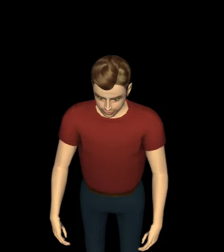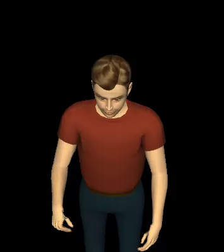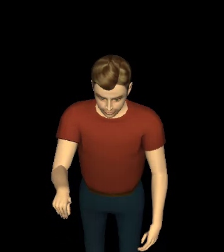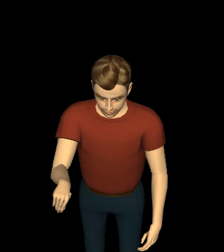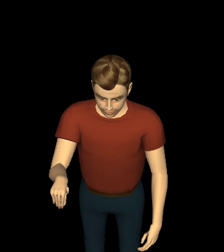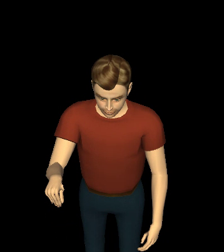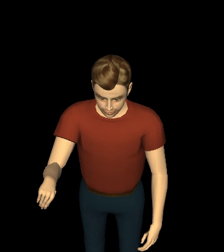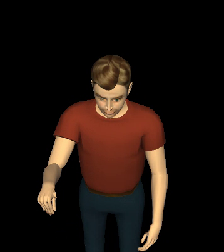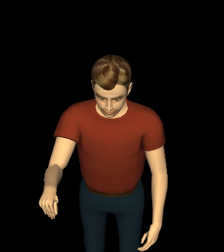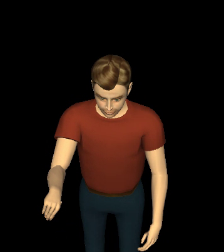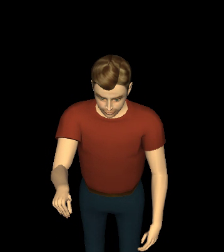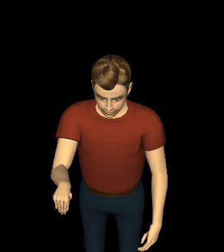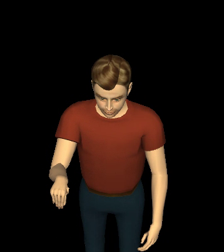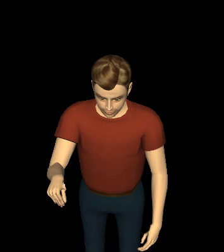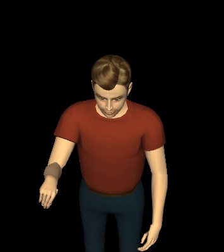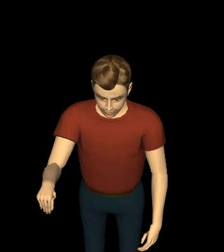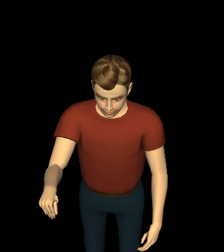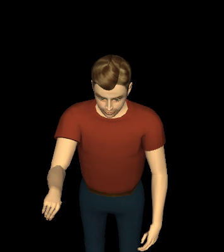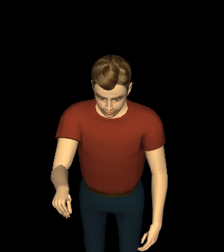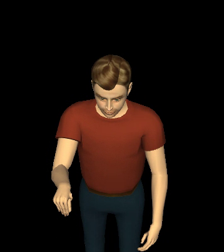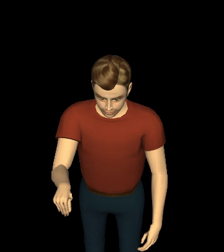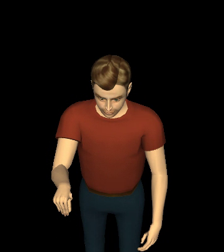طحين